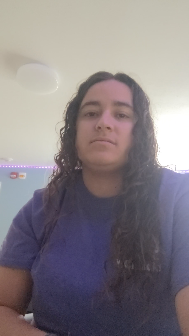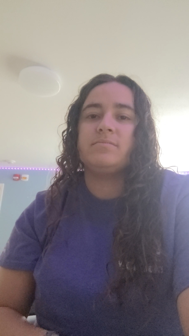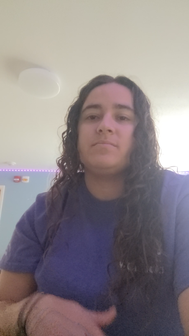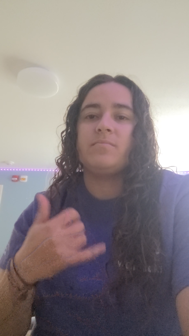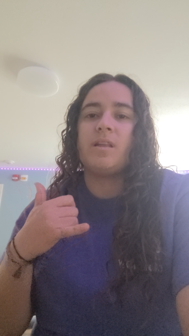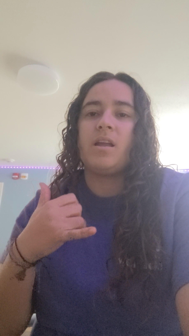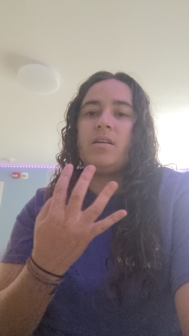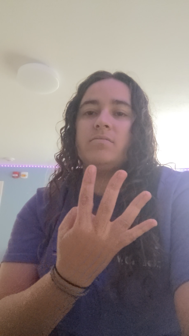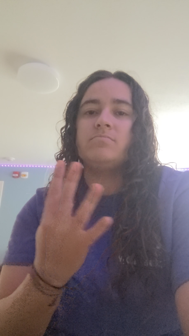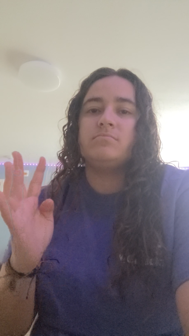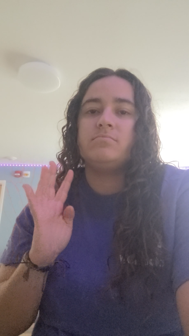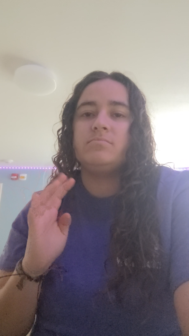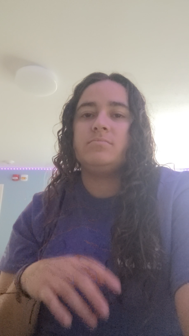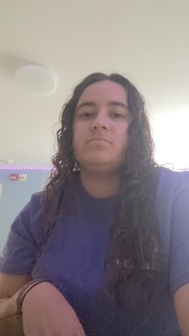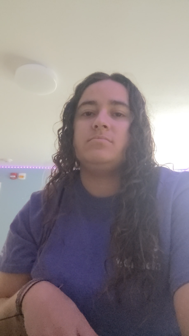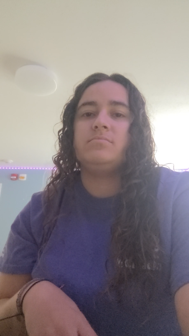playpen